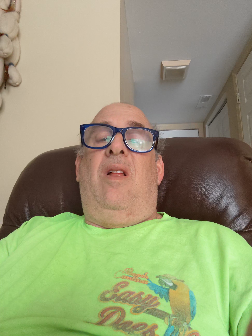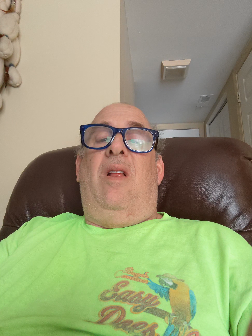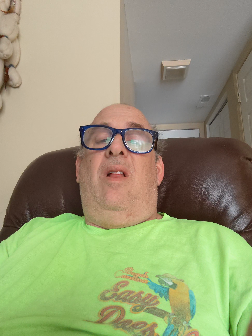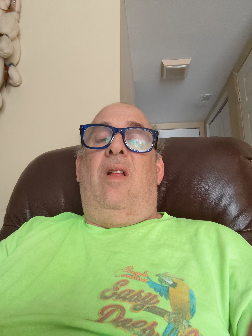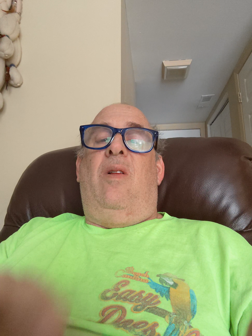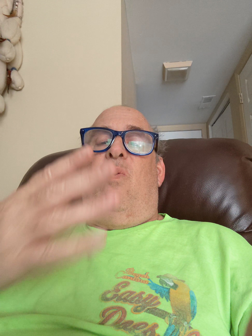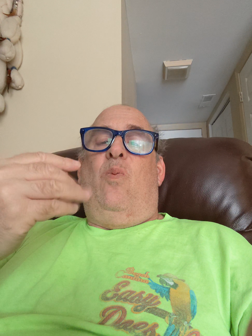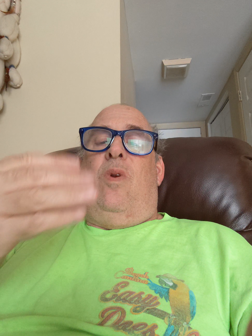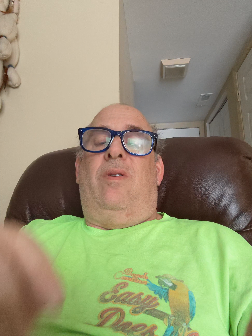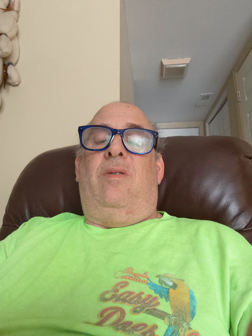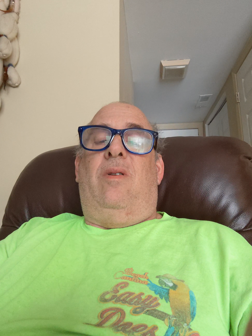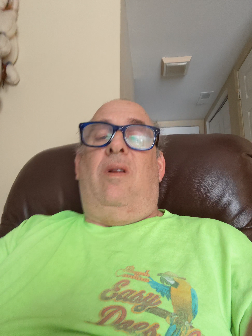wet